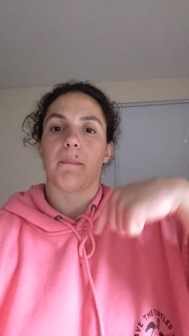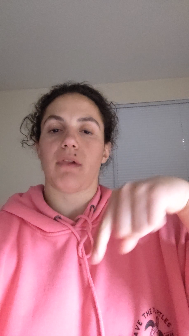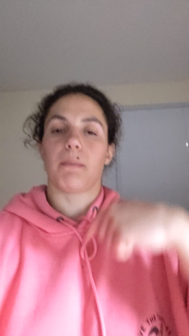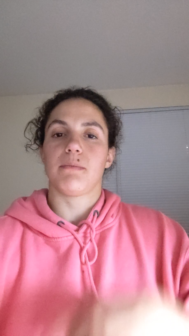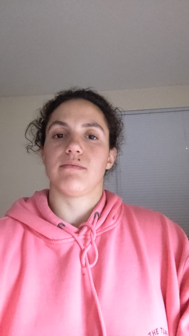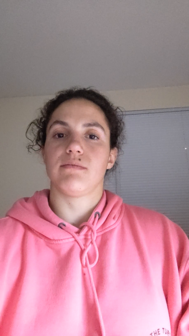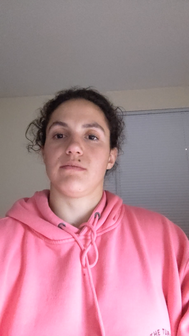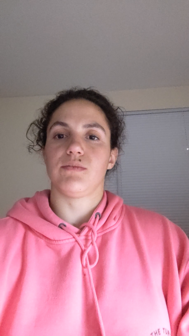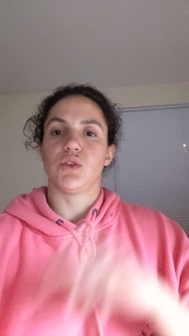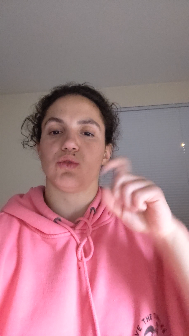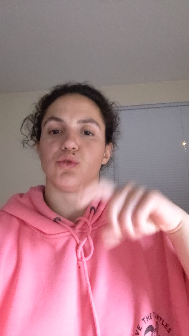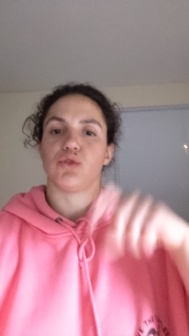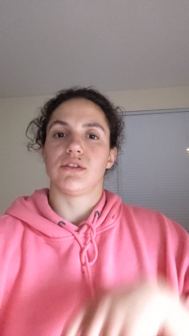should